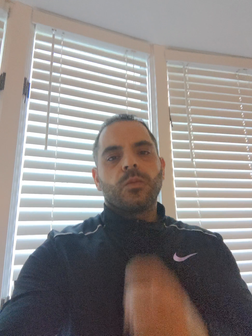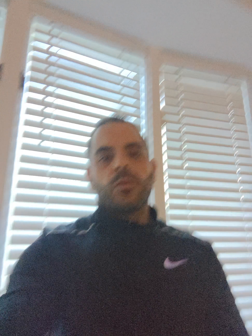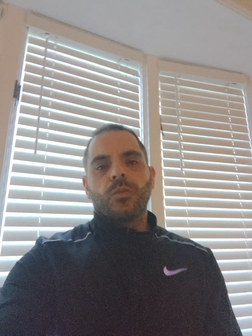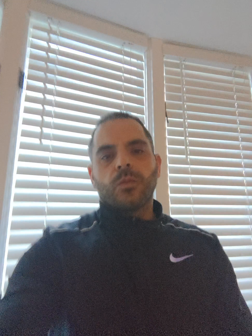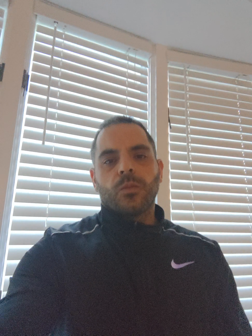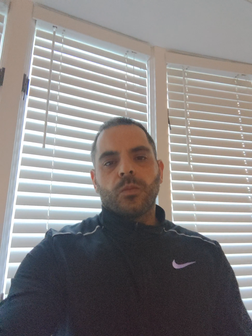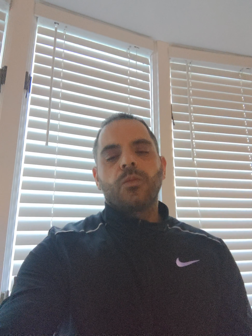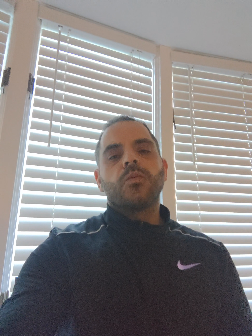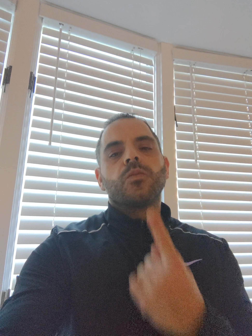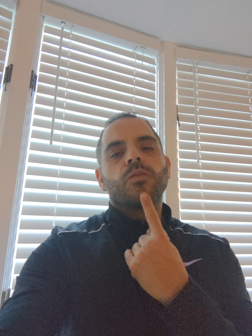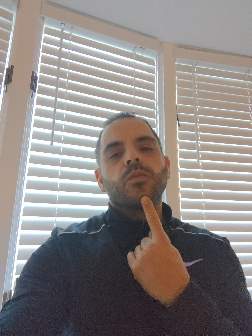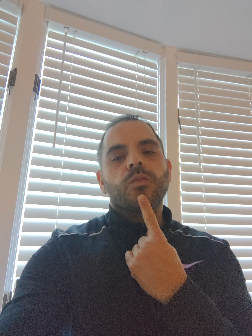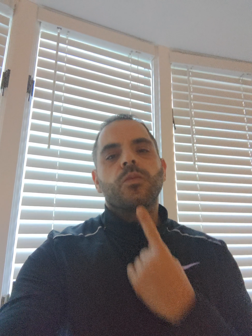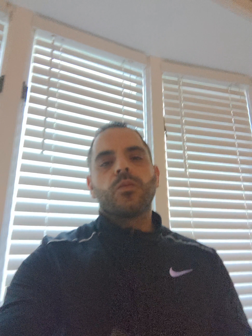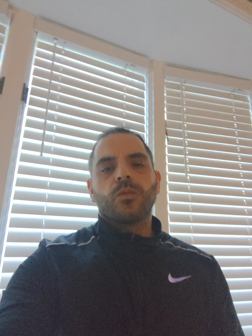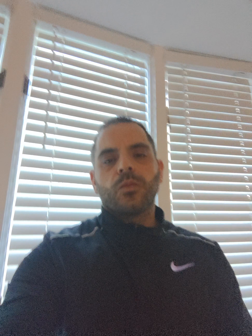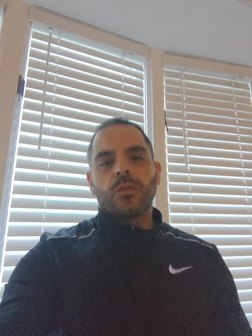chin